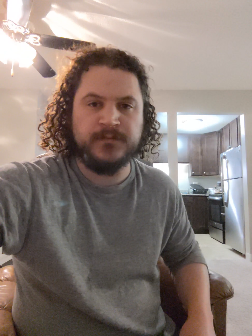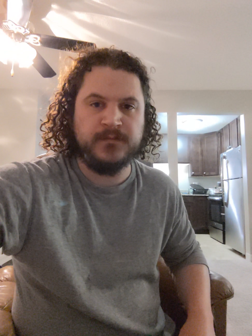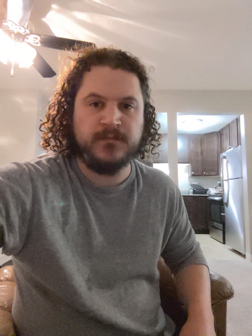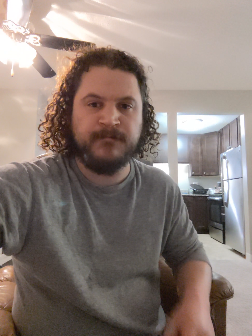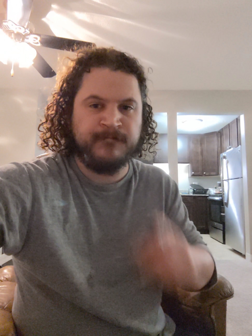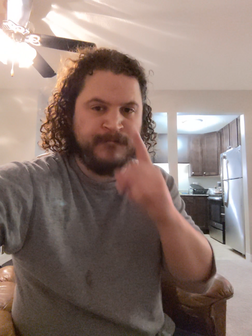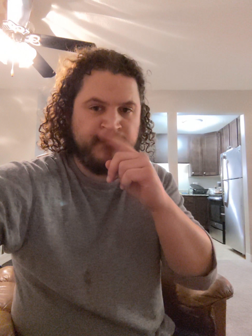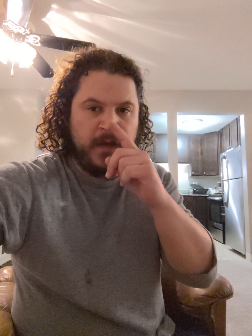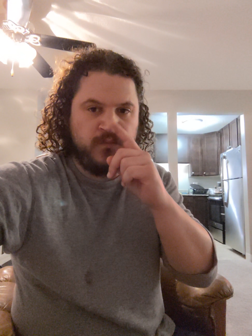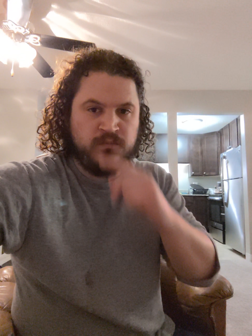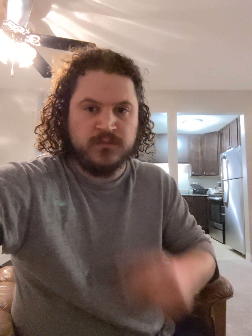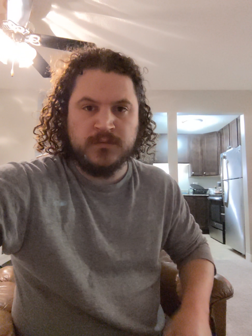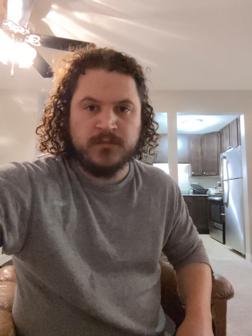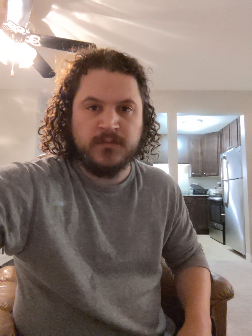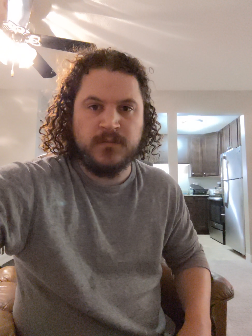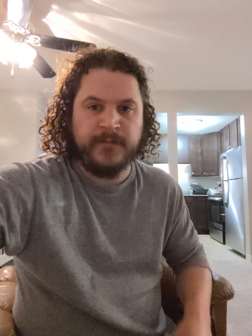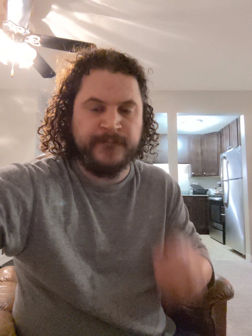mouse